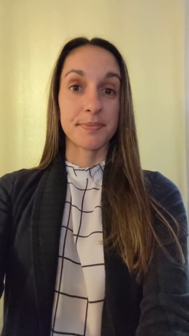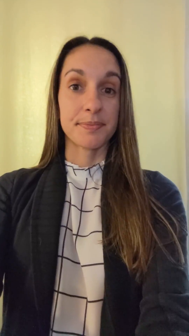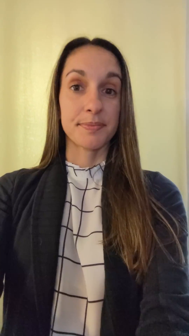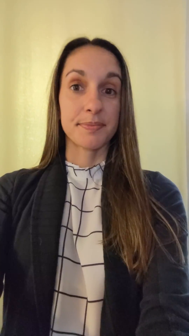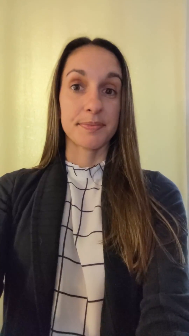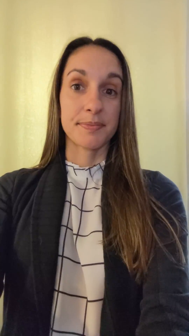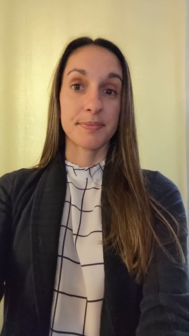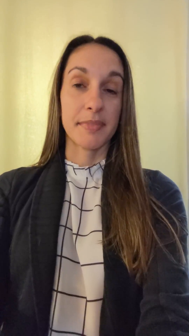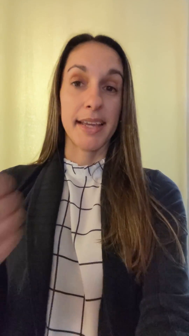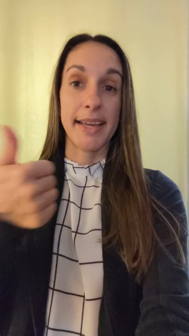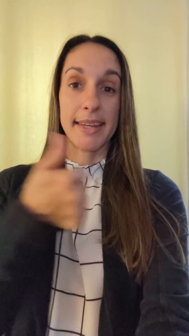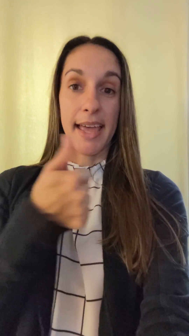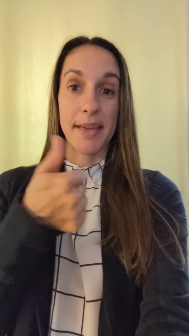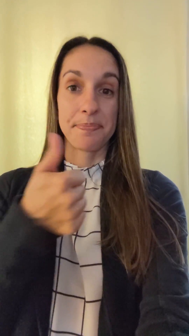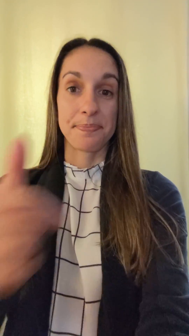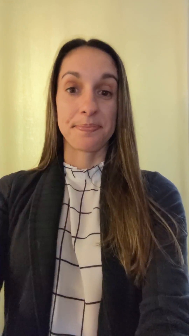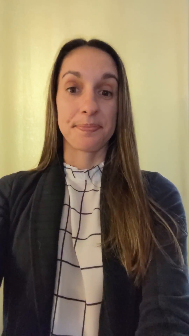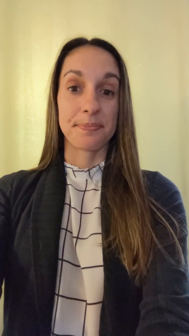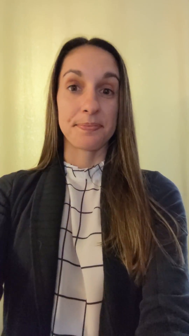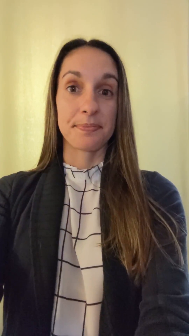game